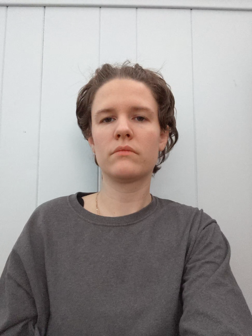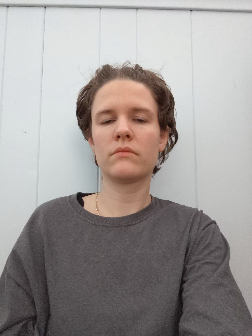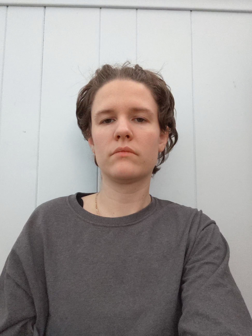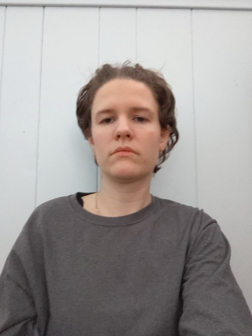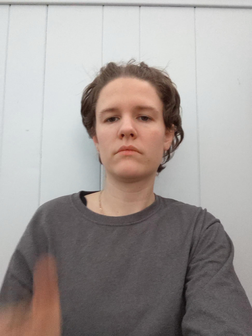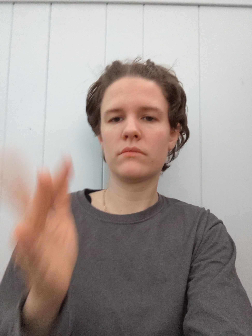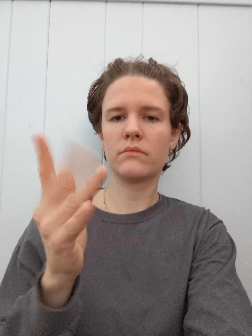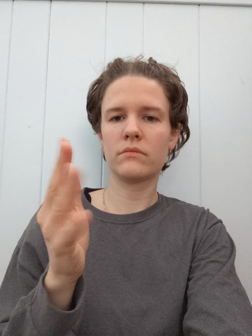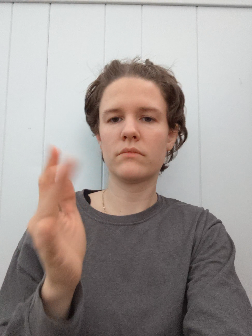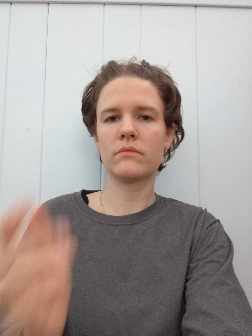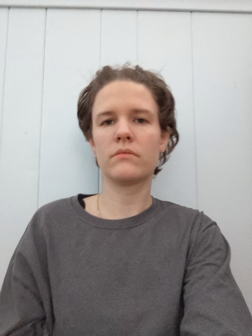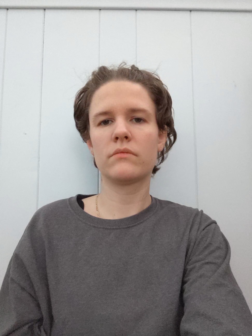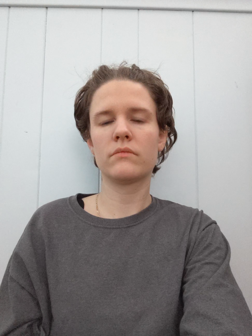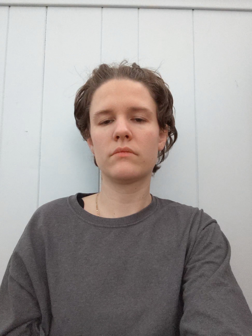finger